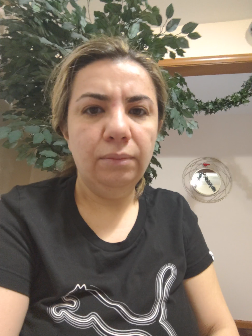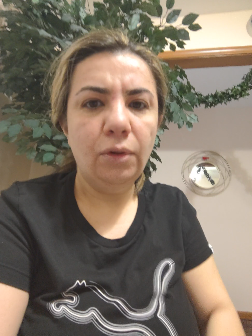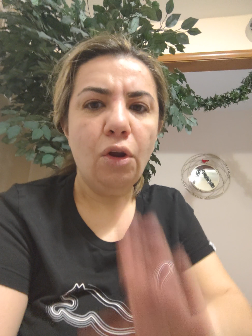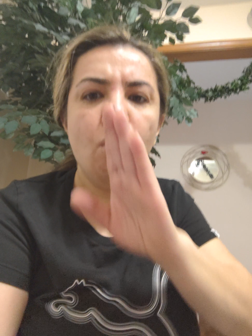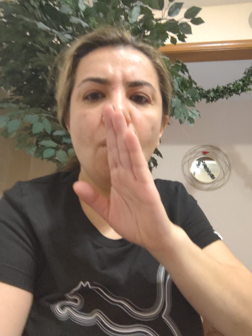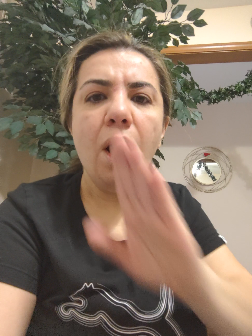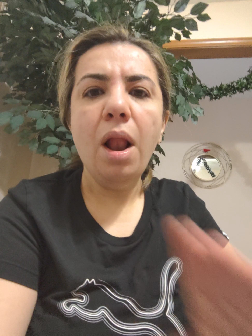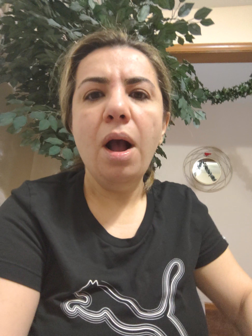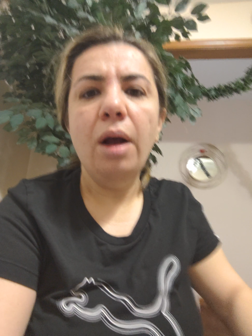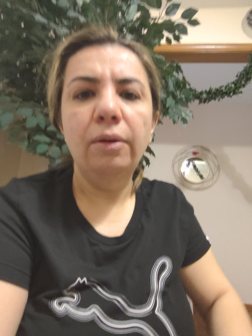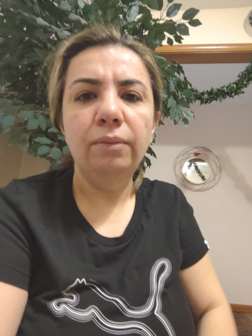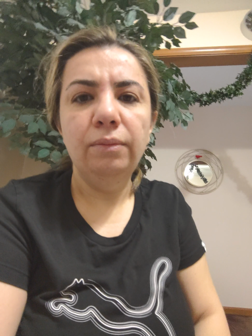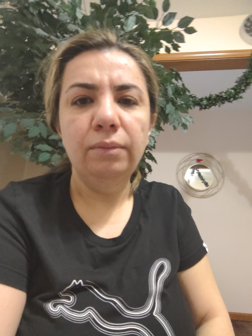quiet